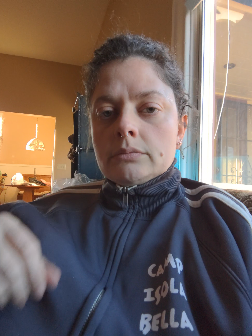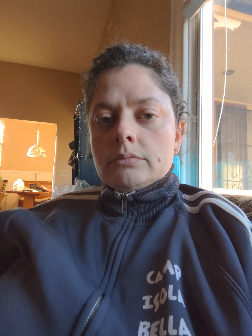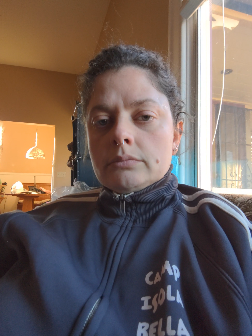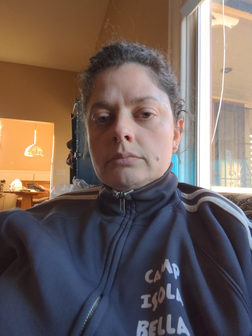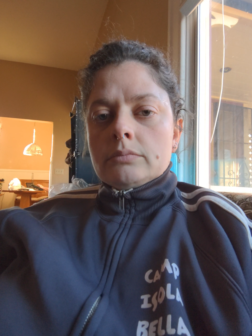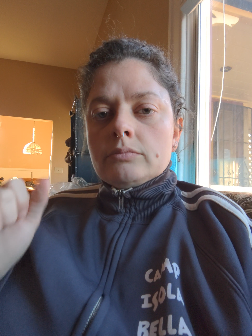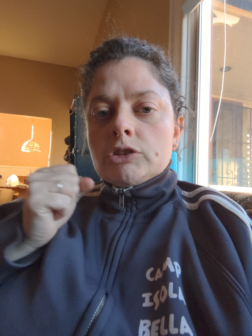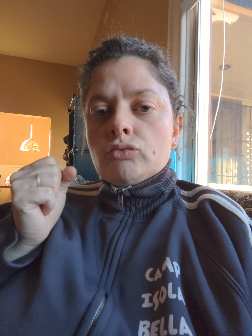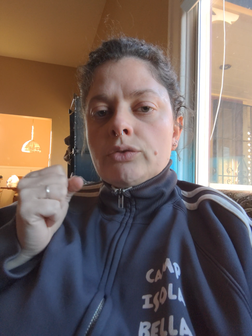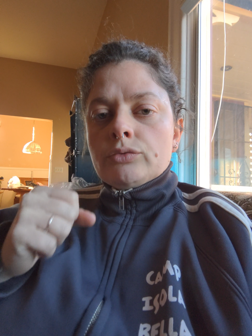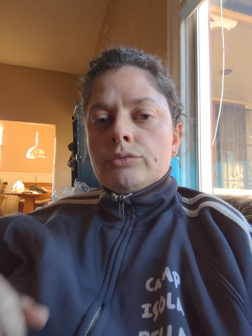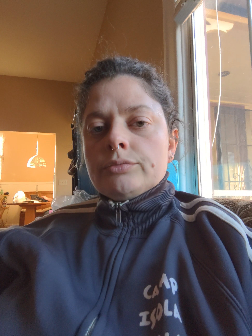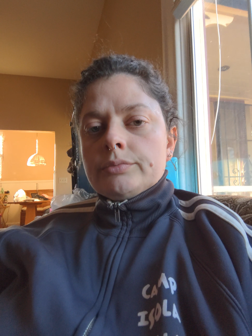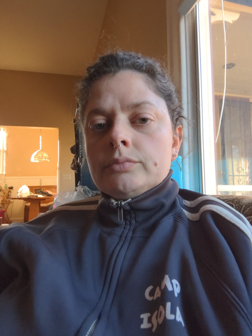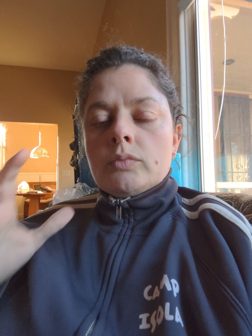refrigerator